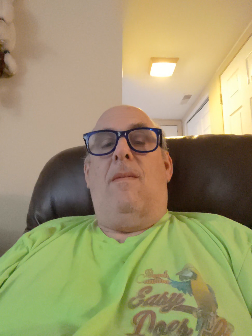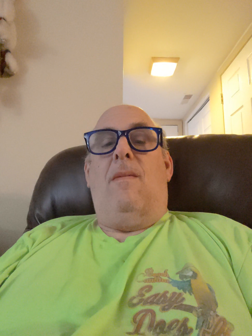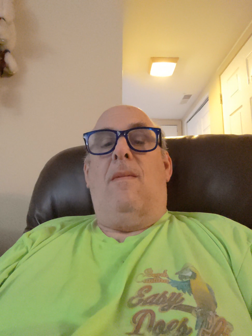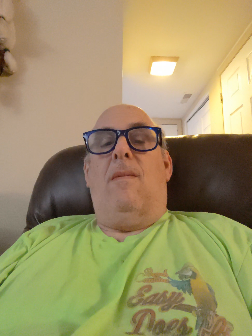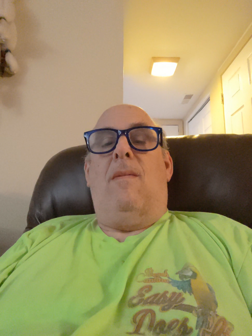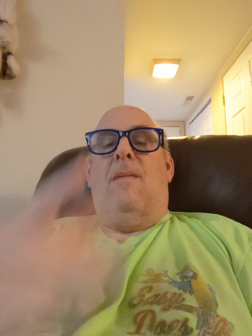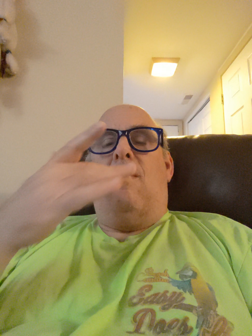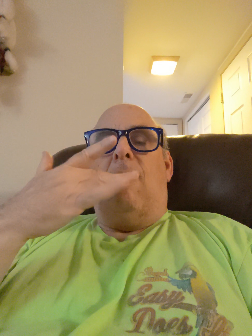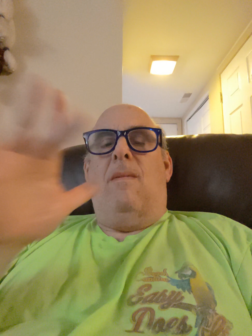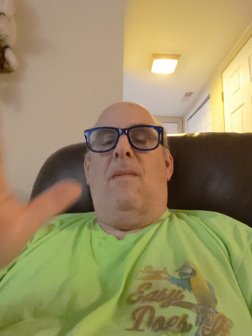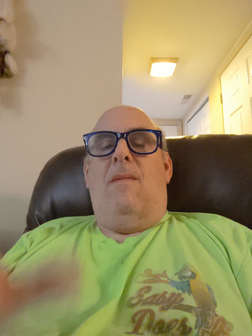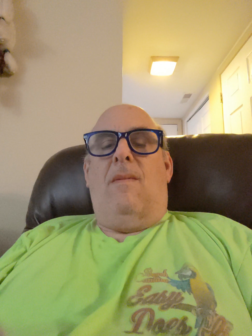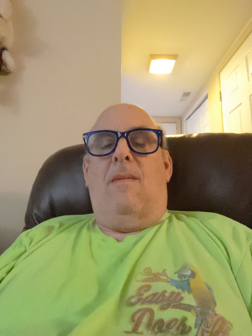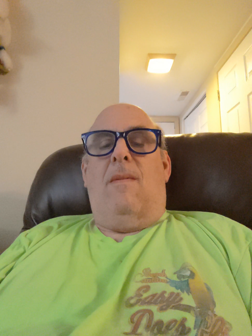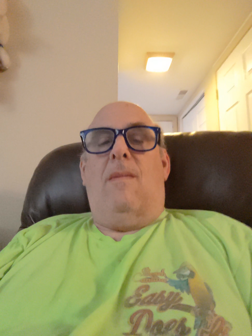hot